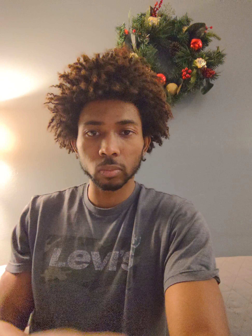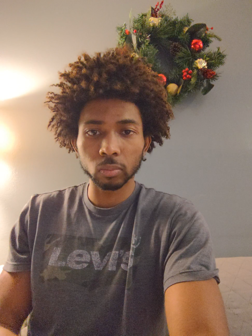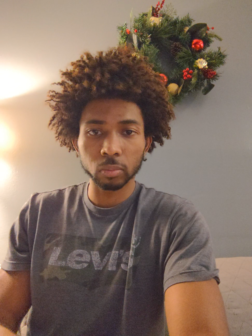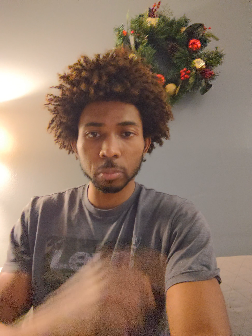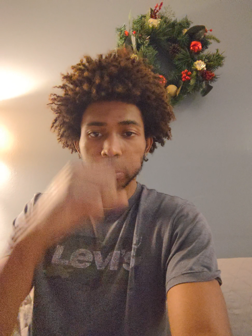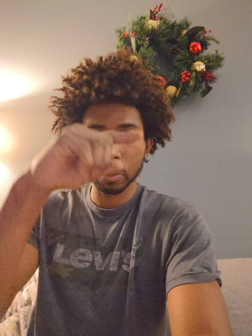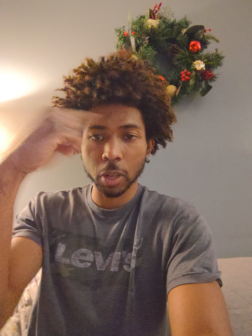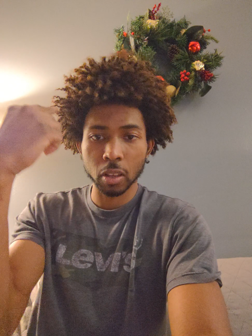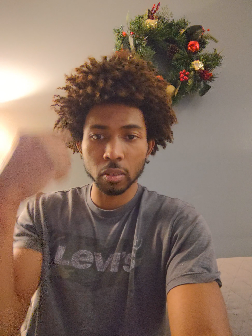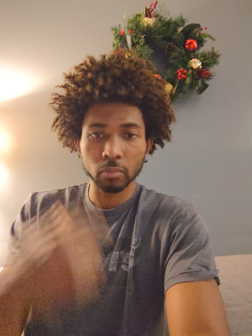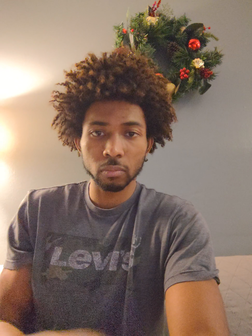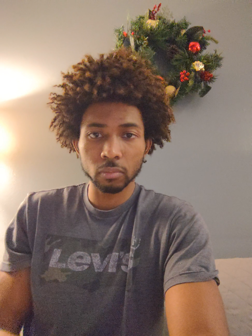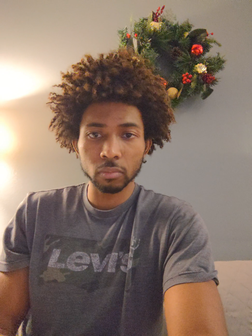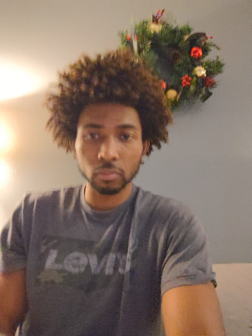black